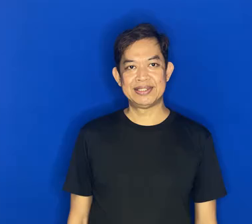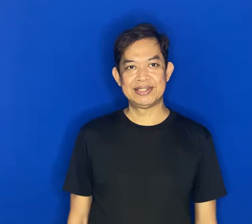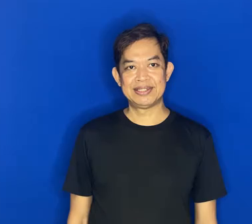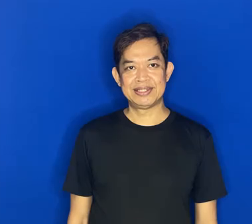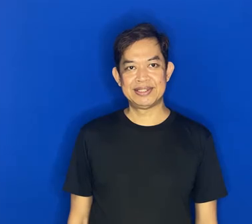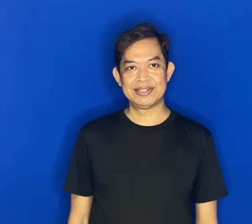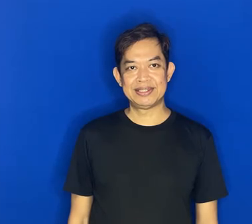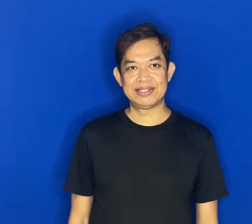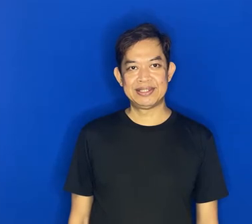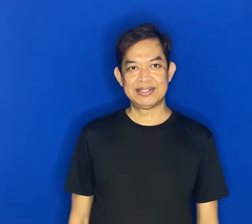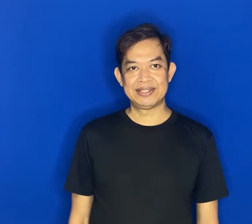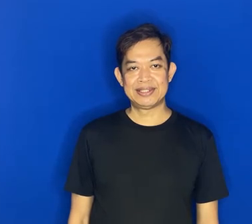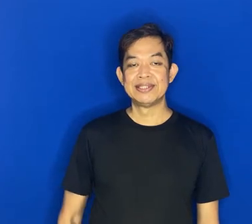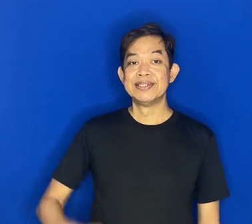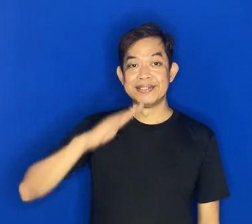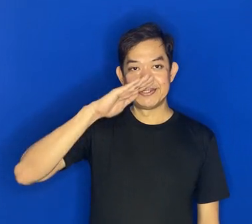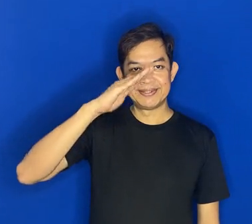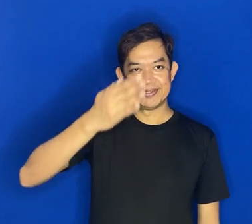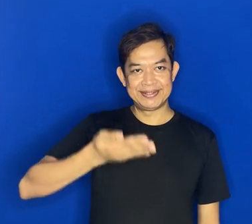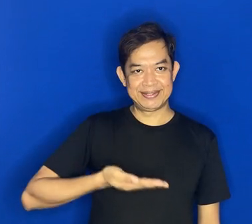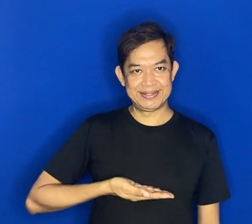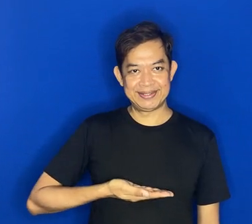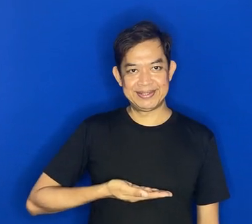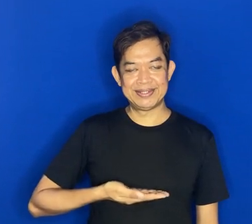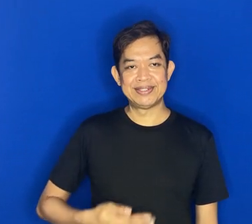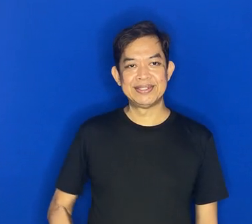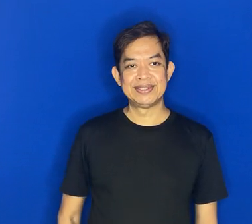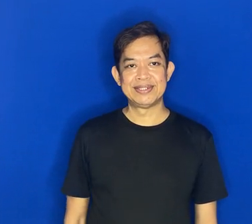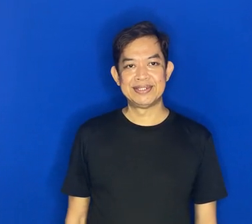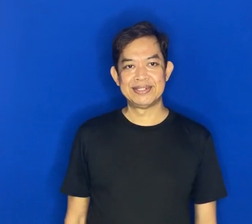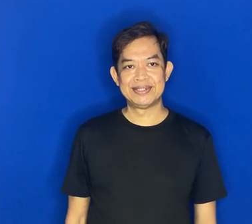youre welcome